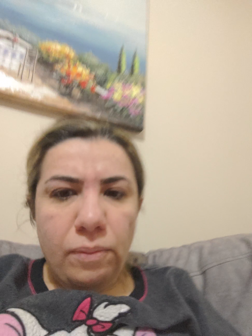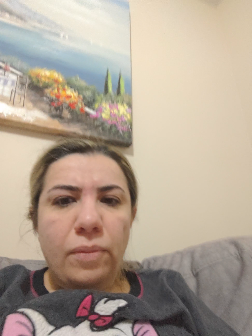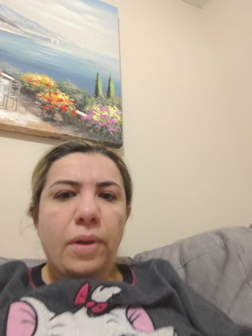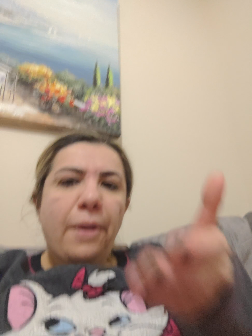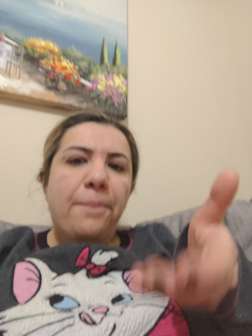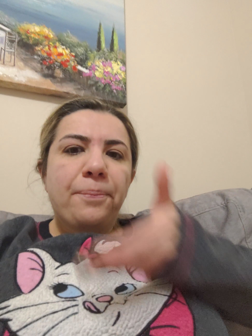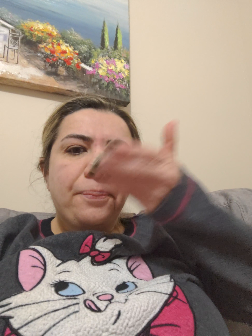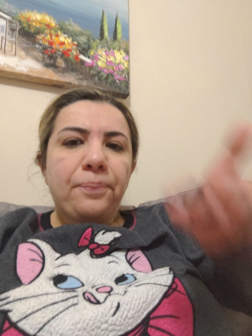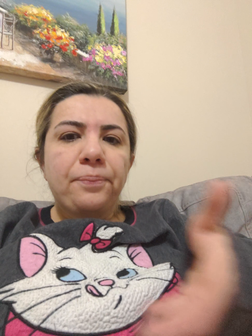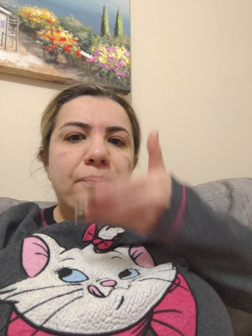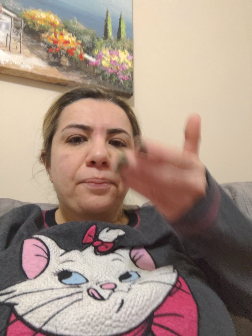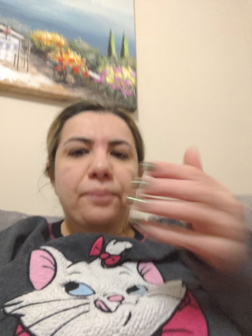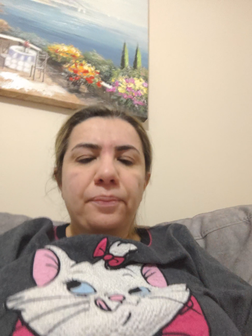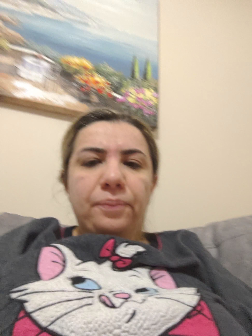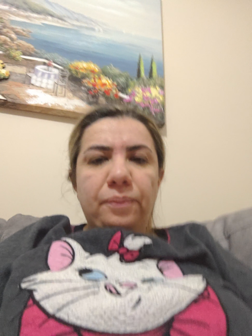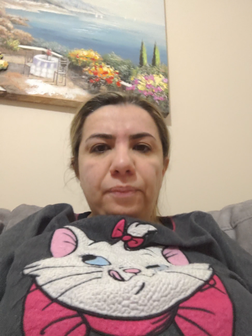cereal